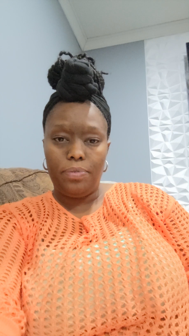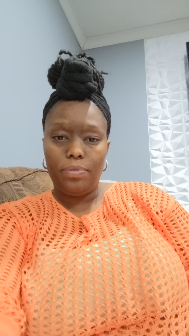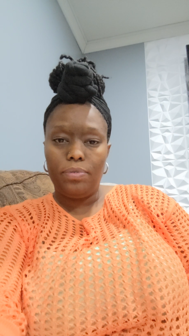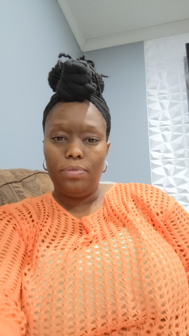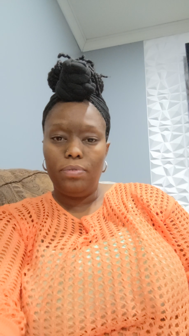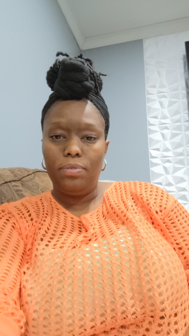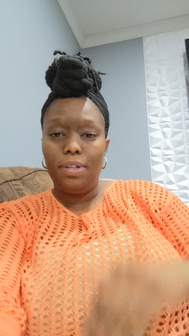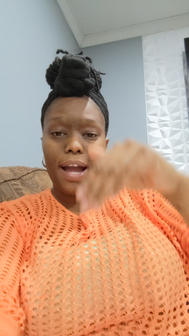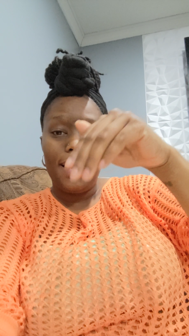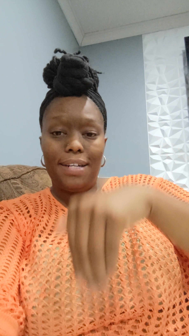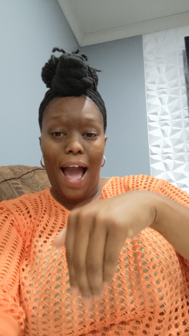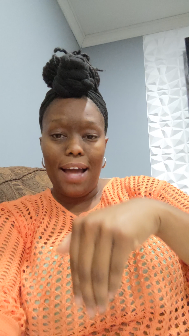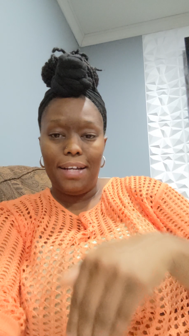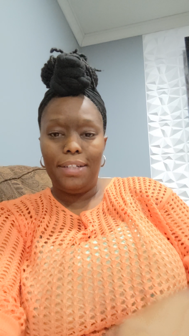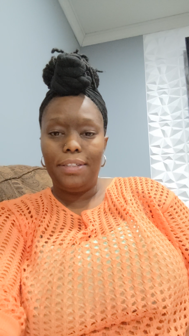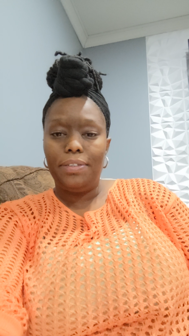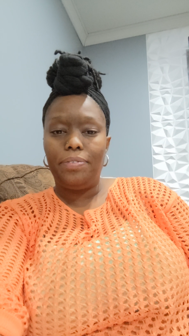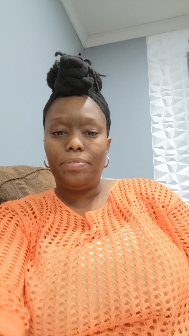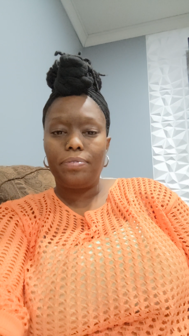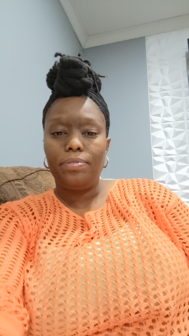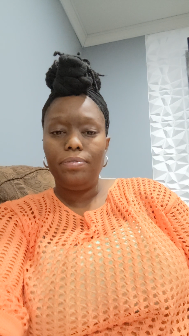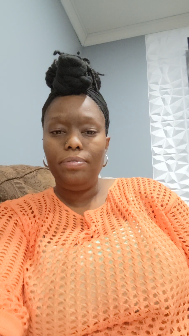night night